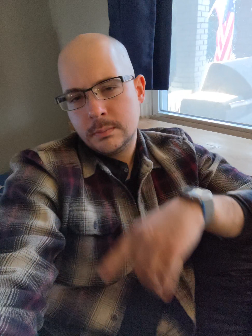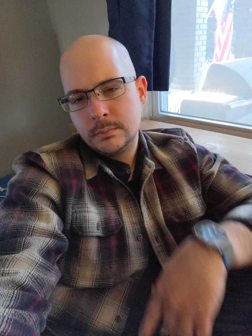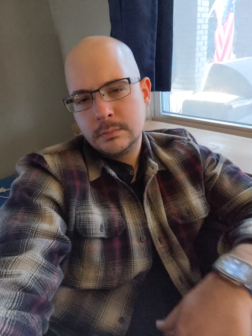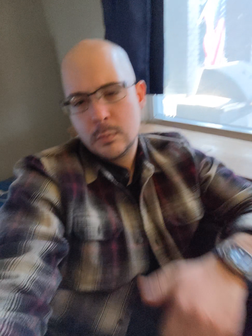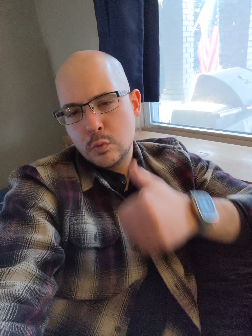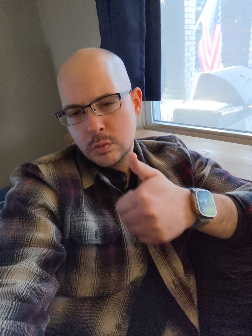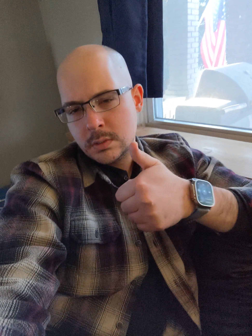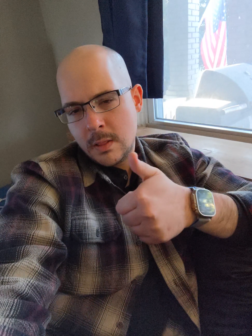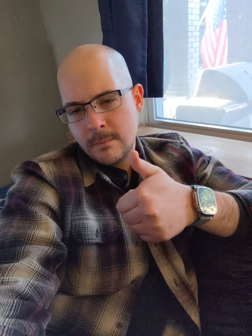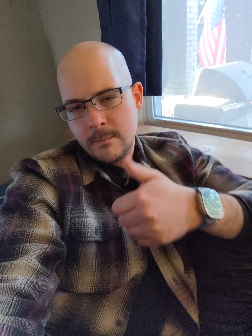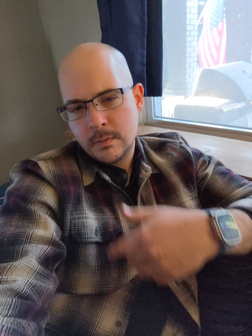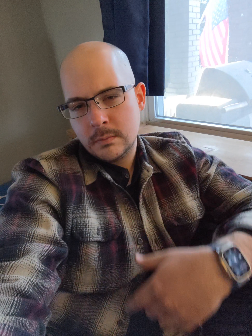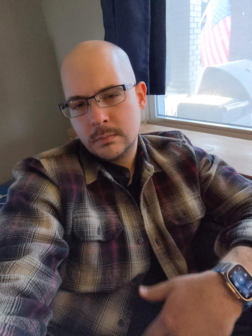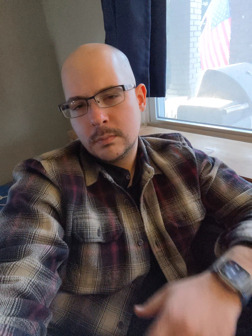yourself